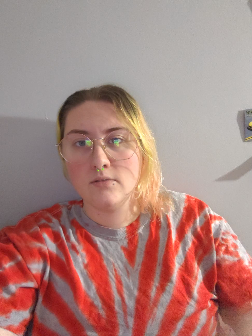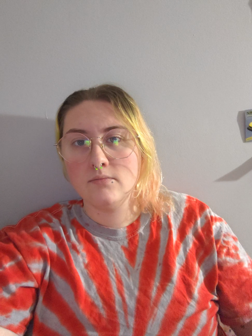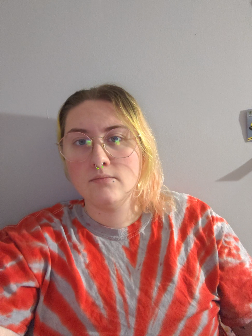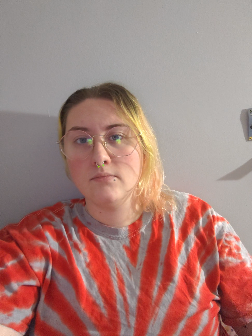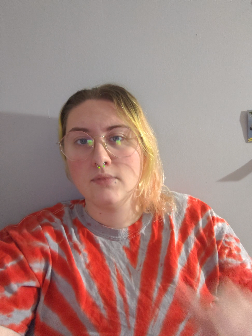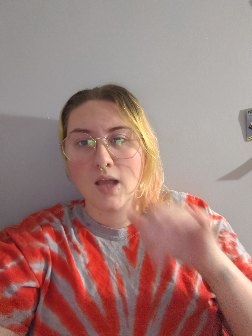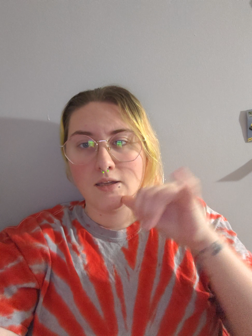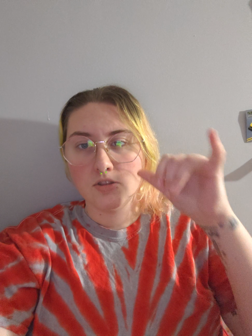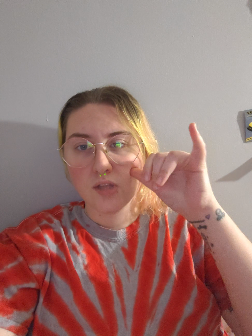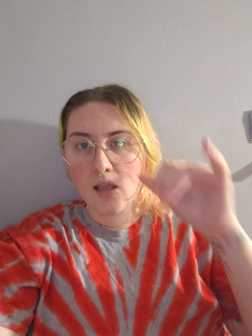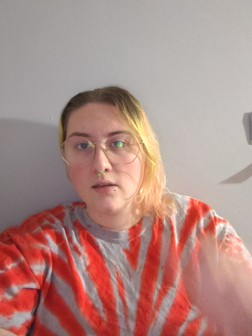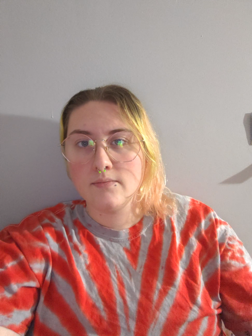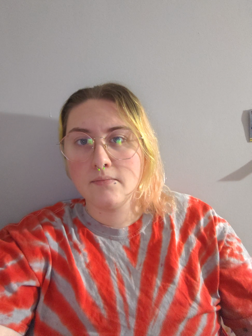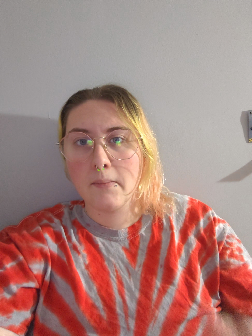yesterday